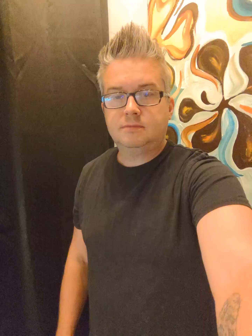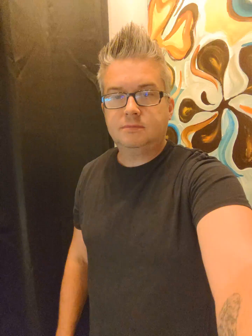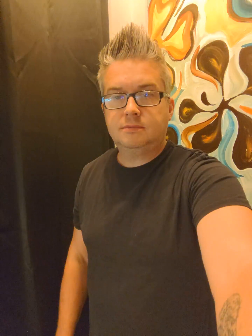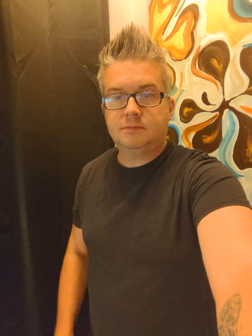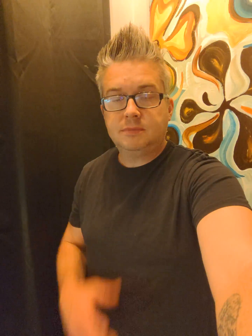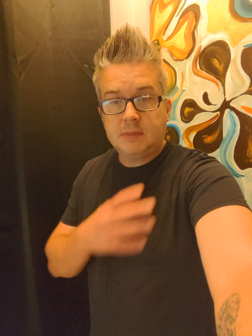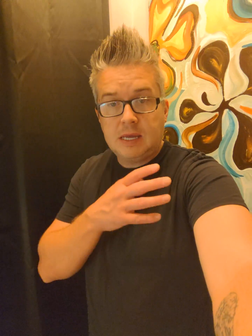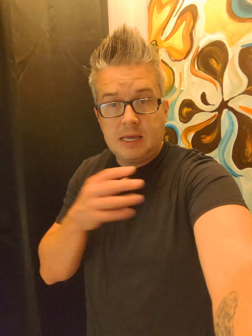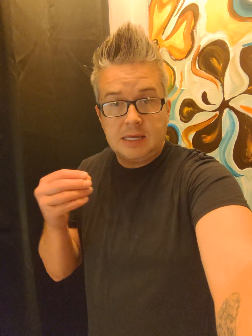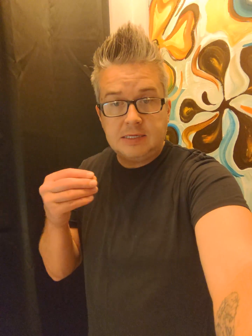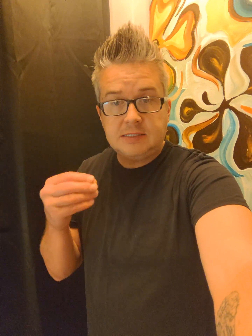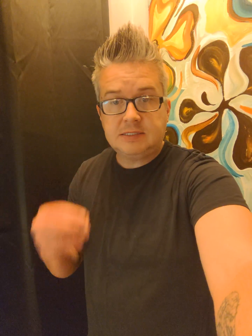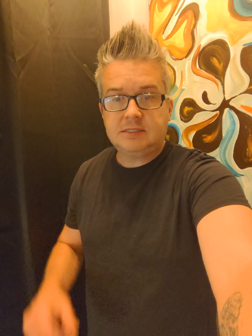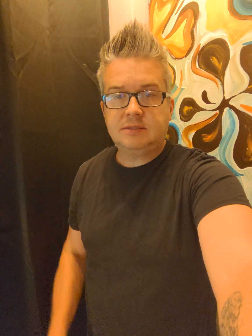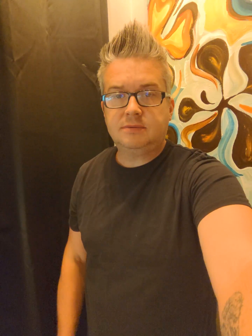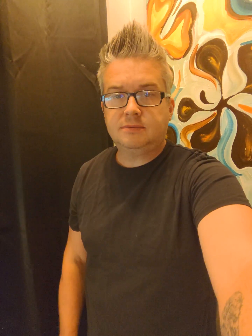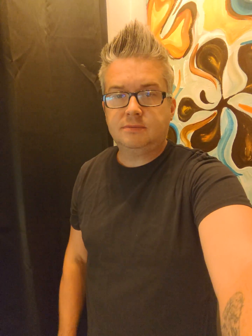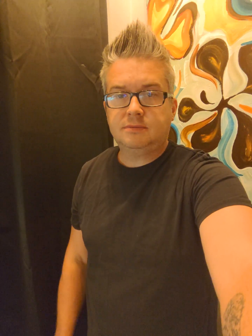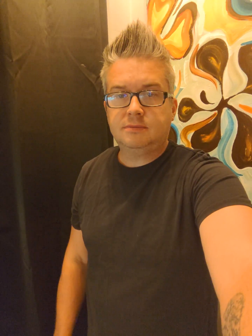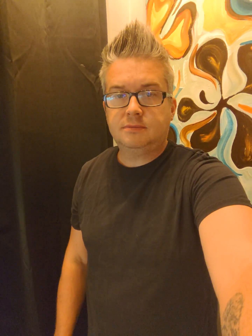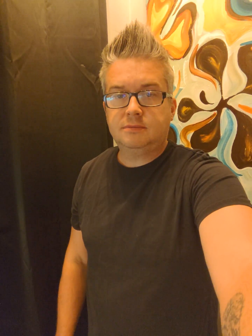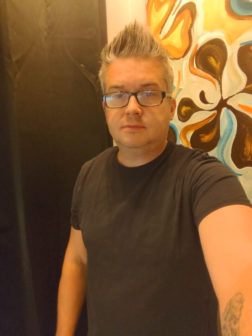and